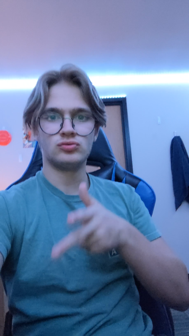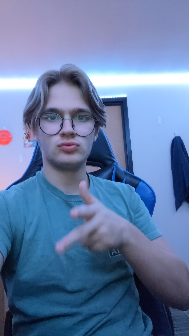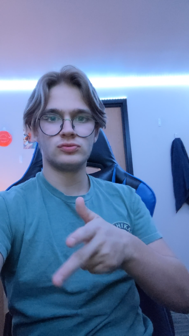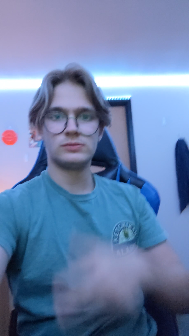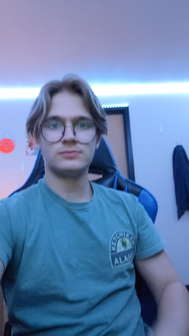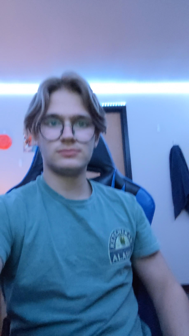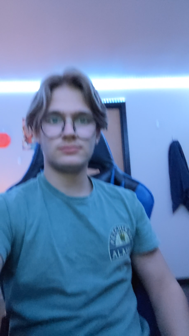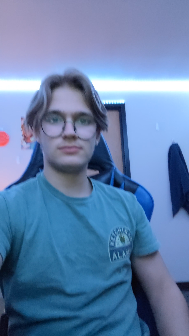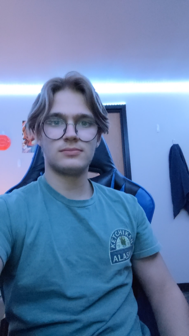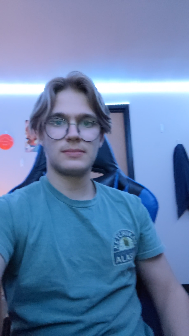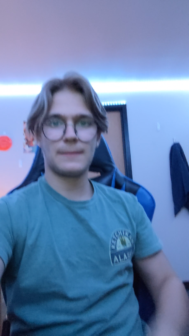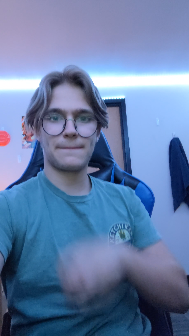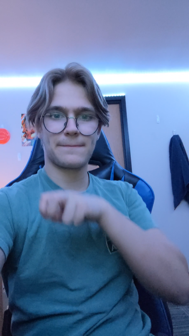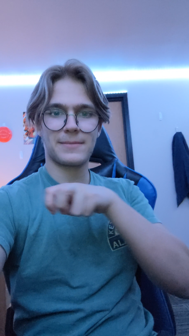bench